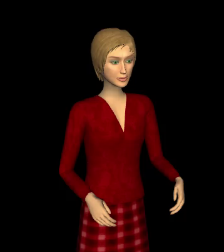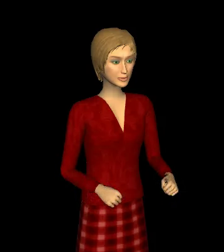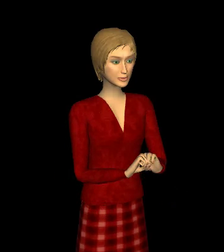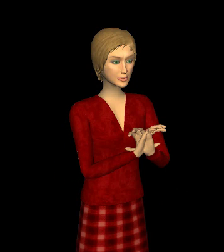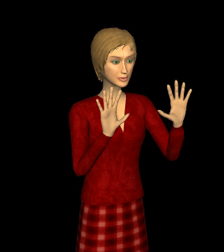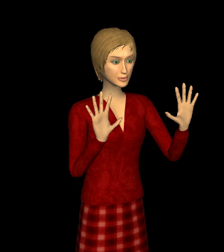واضح